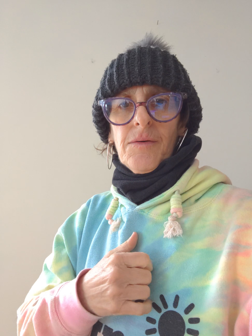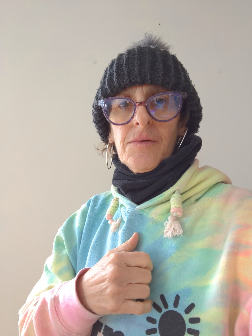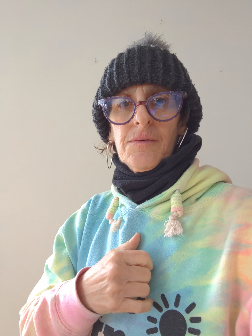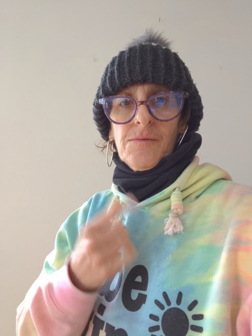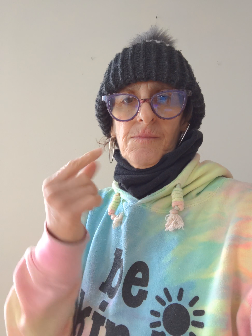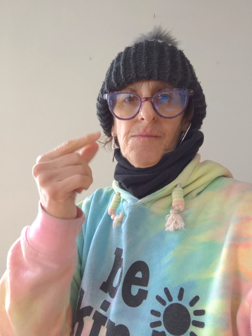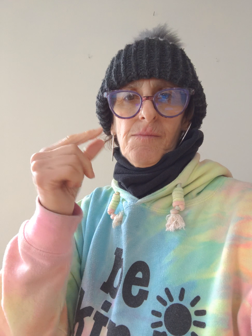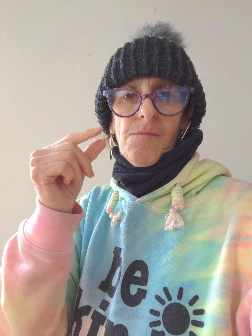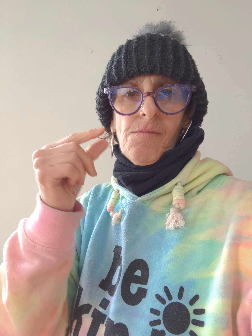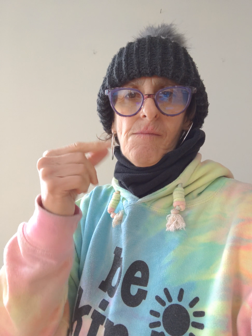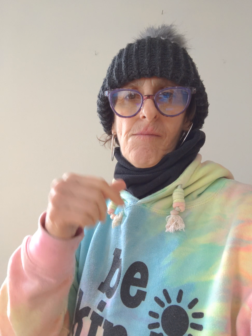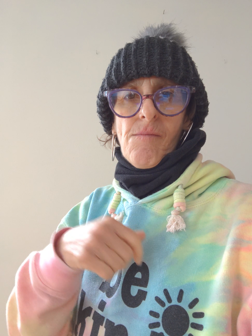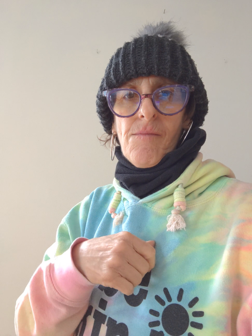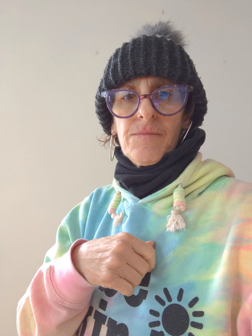green